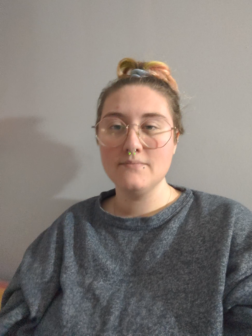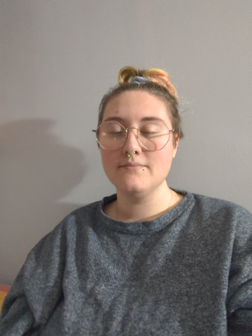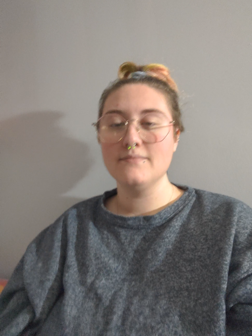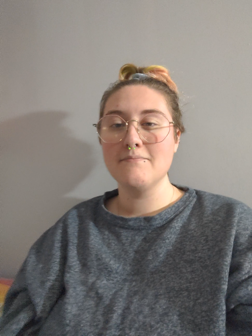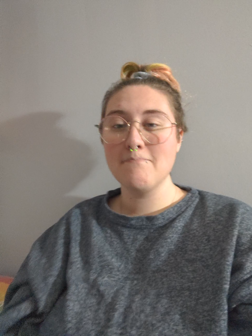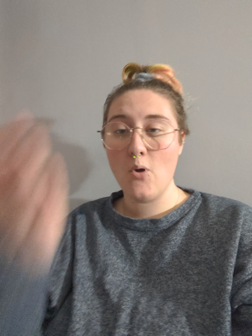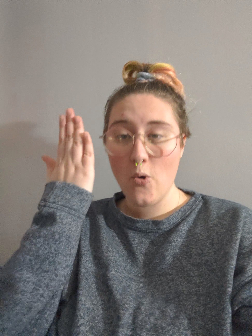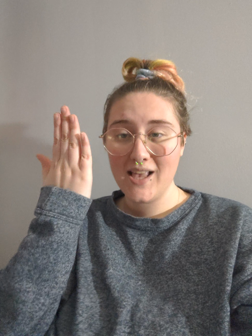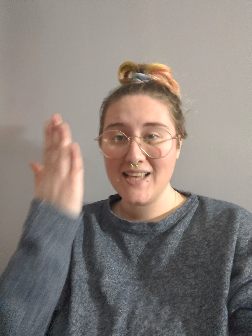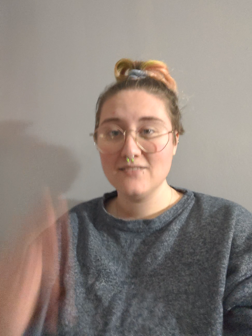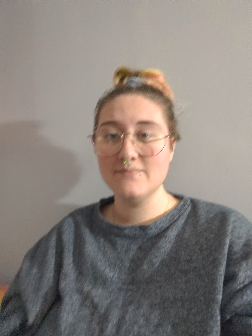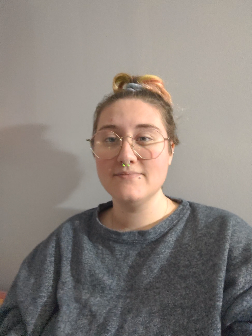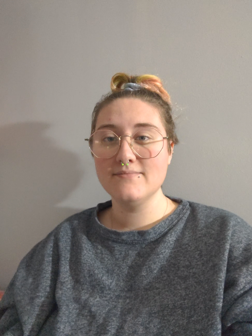morning